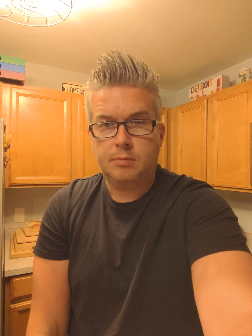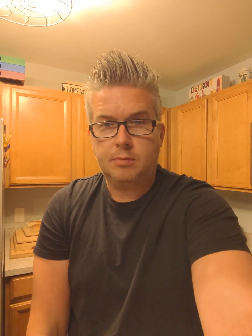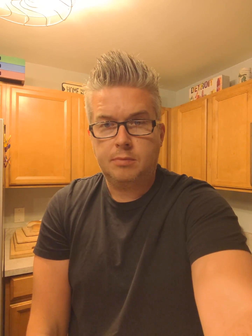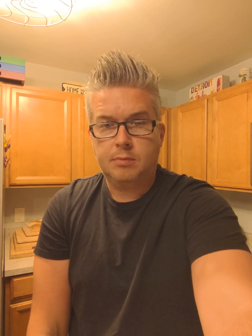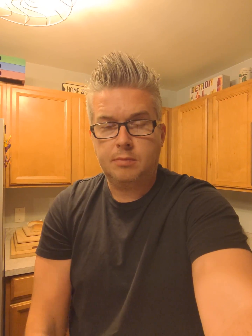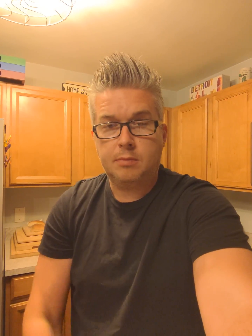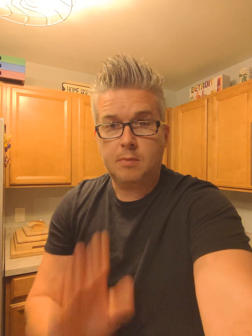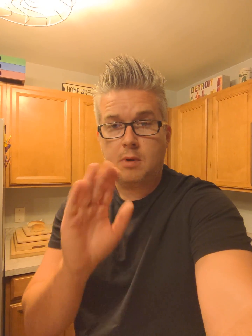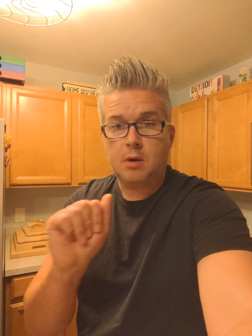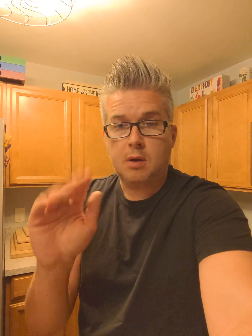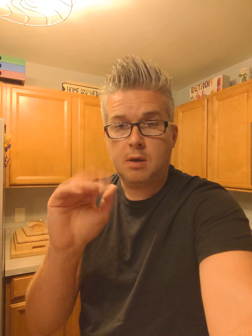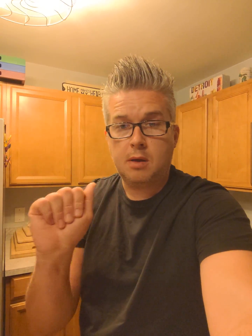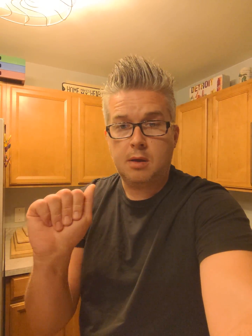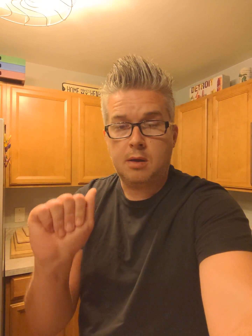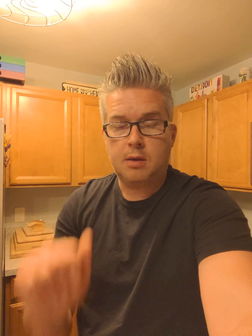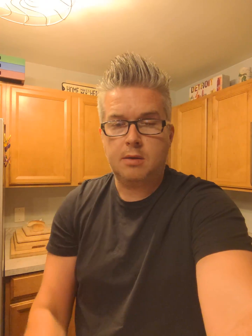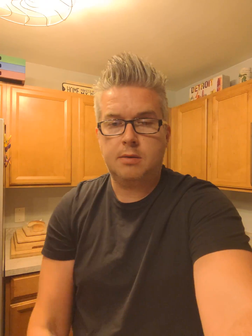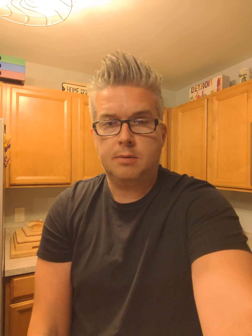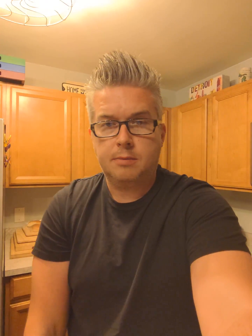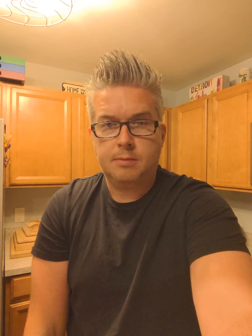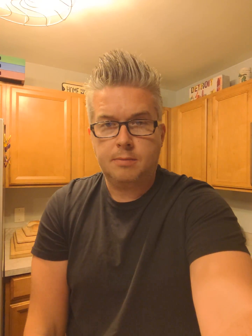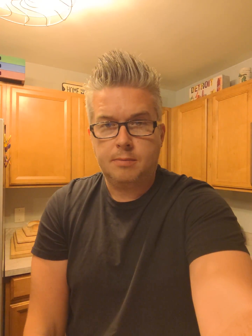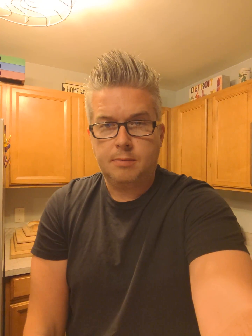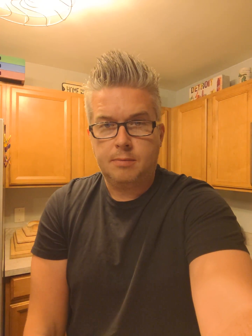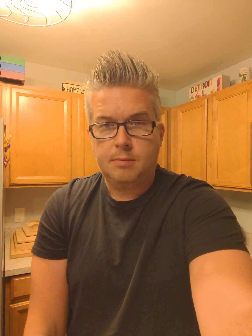baa baa